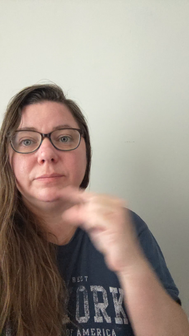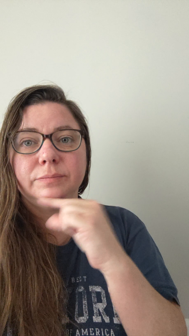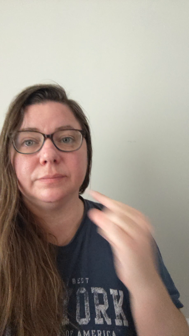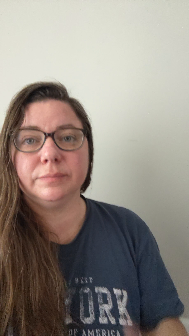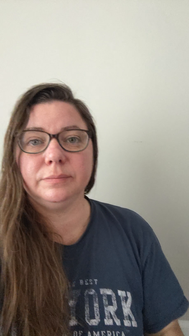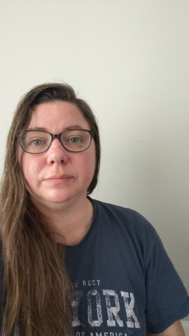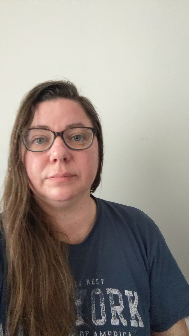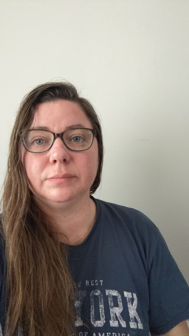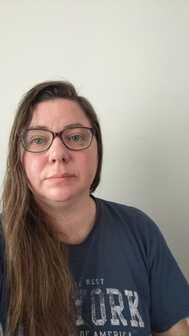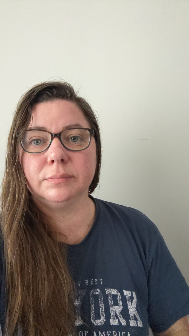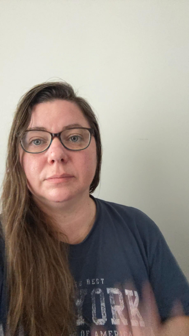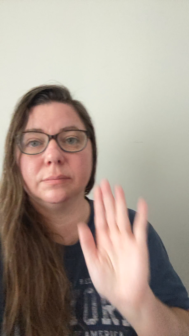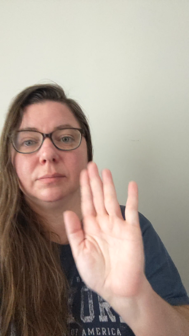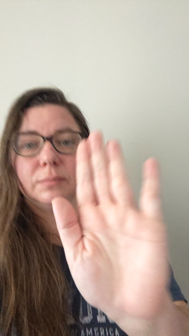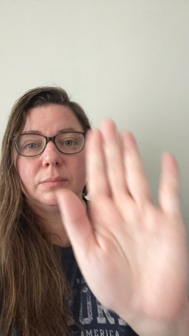push